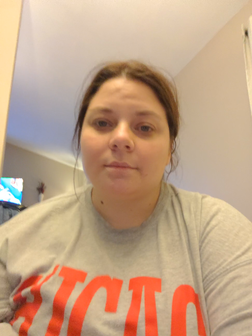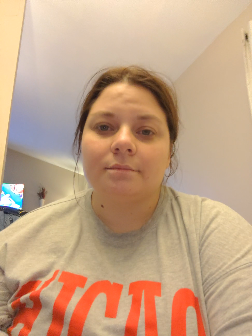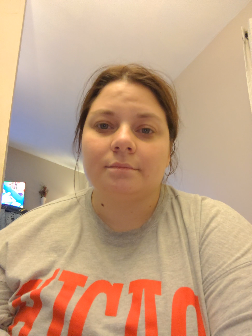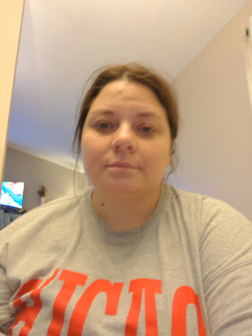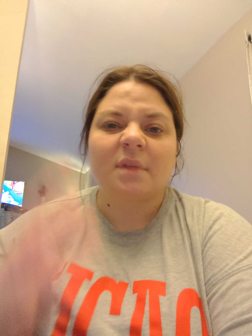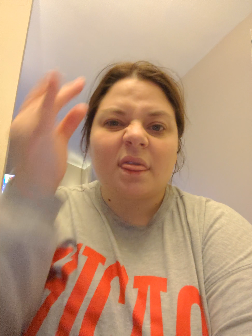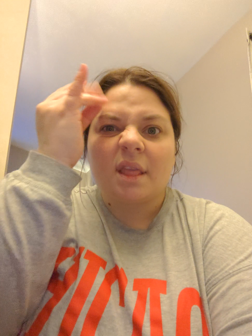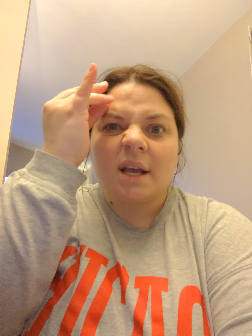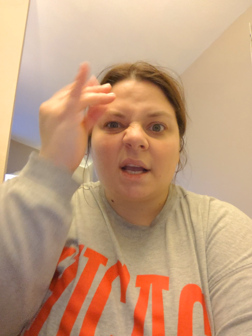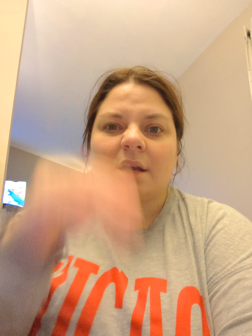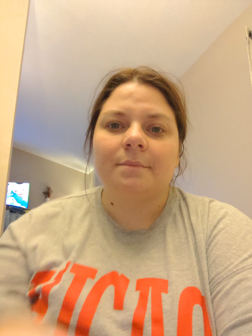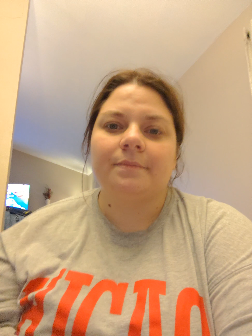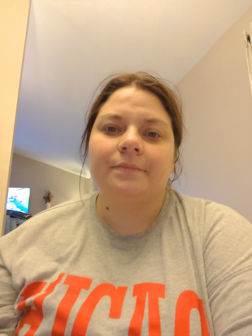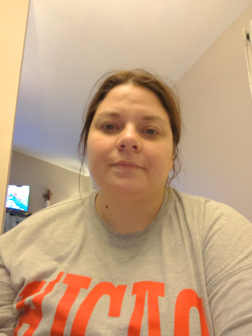think